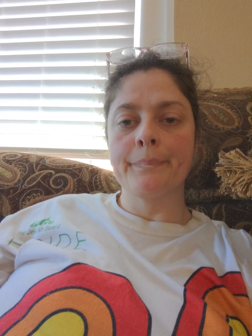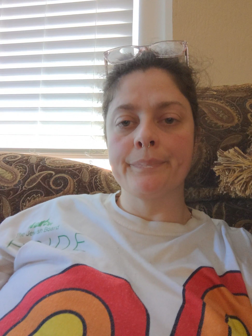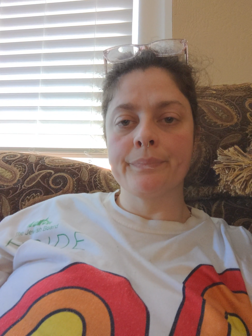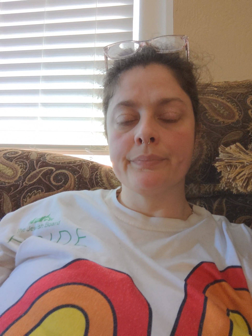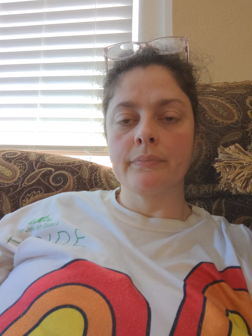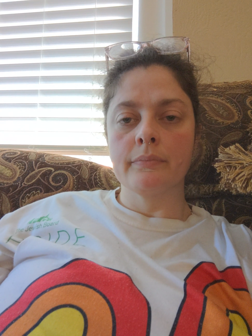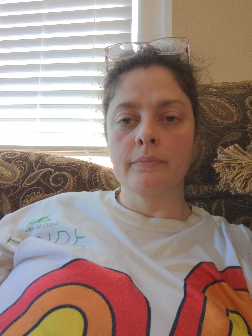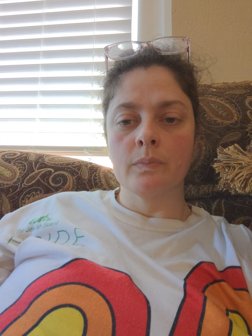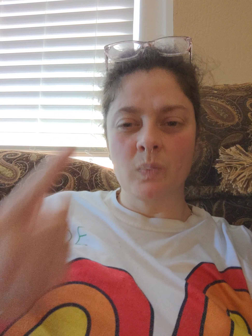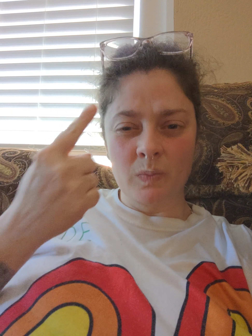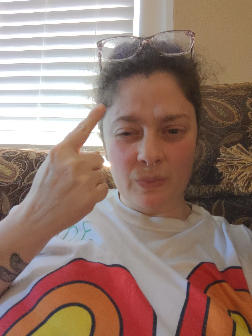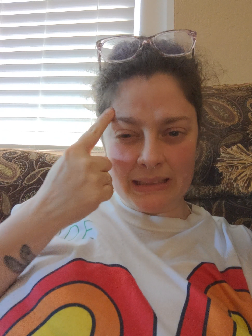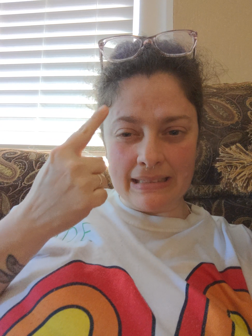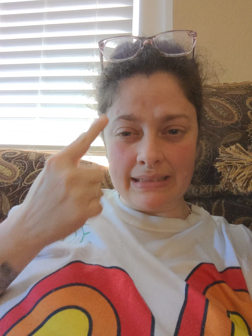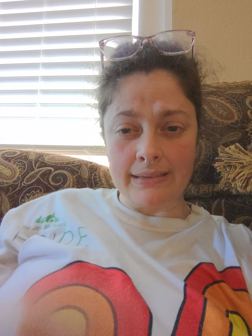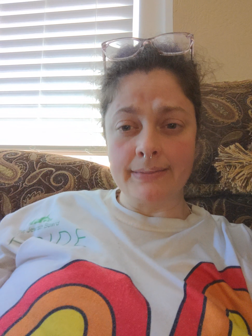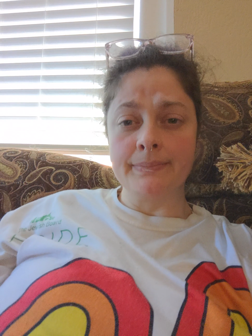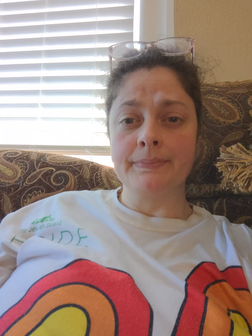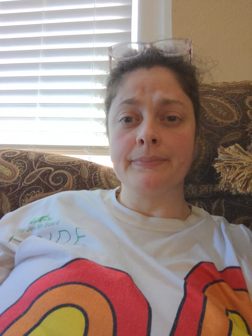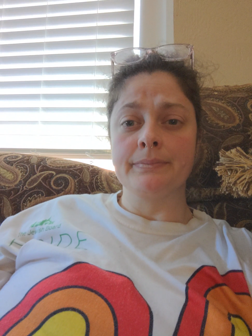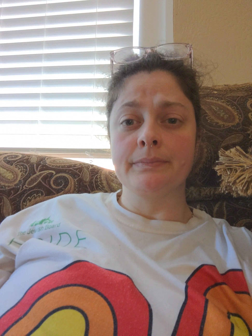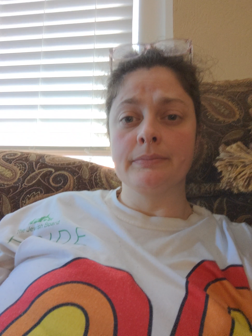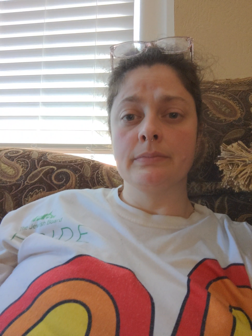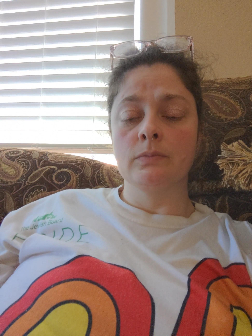penny